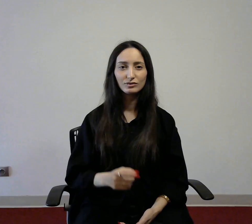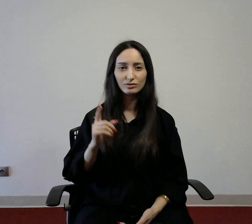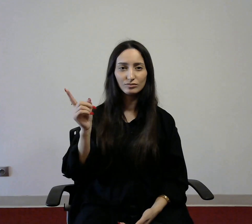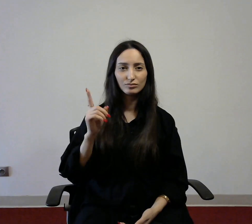O